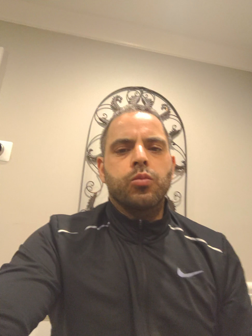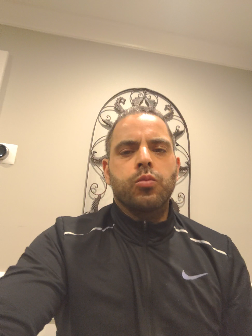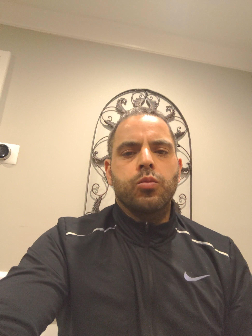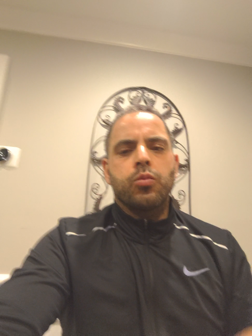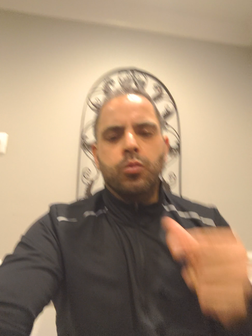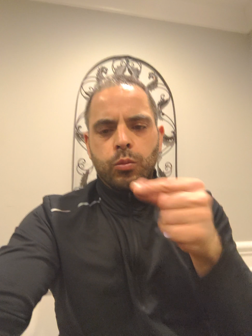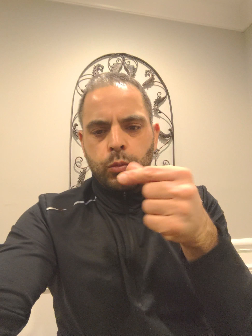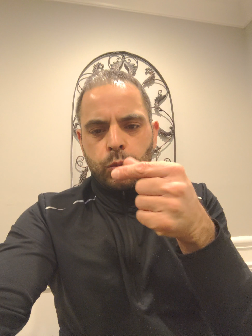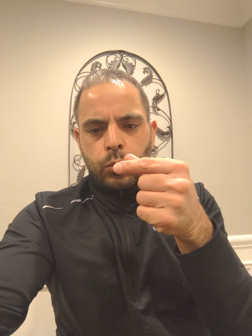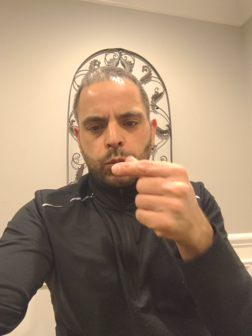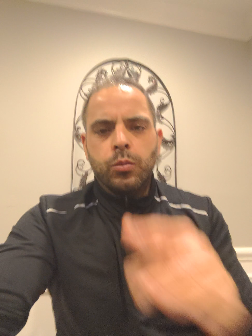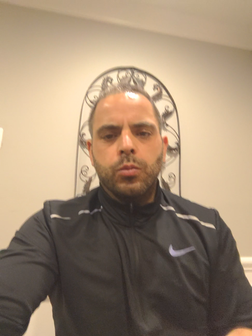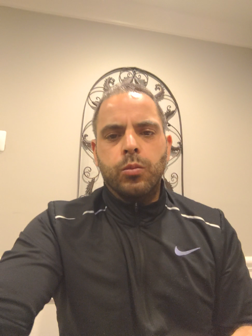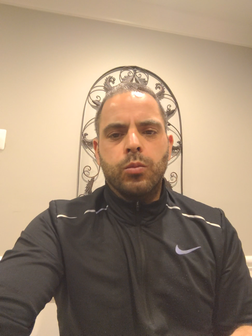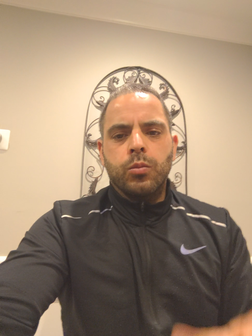green